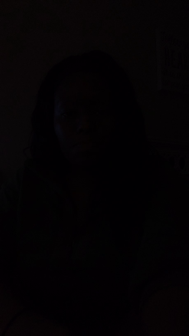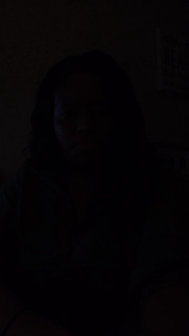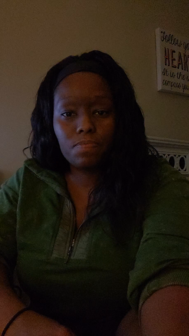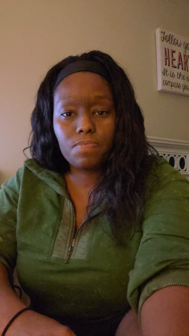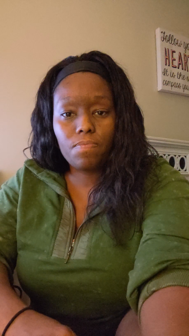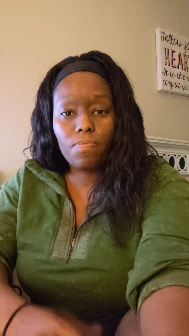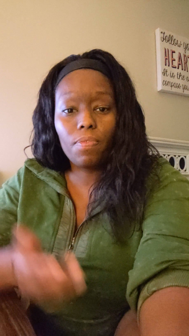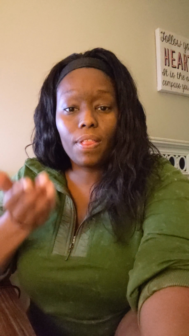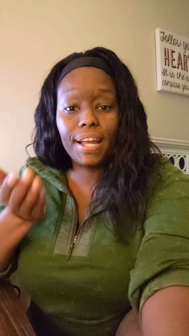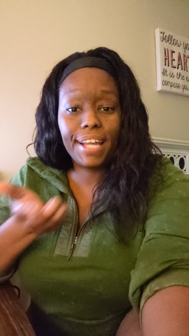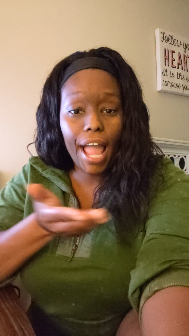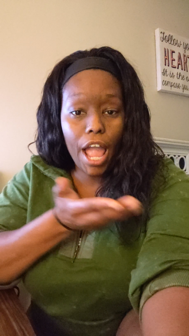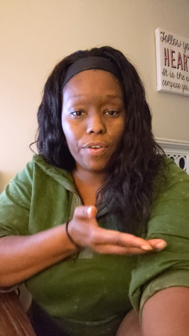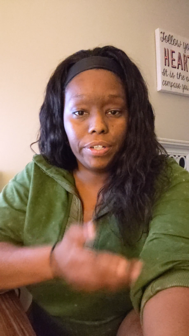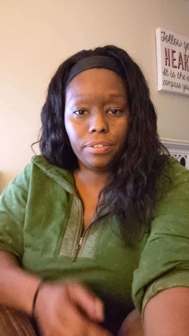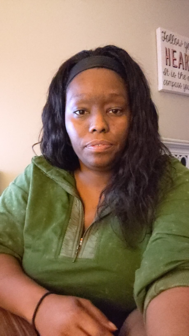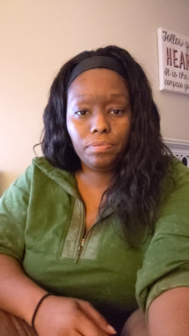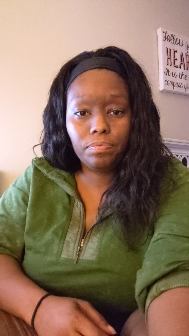carry